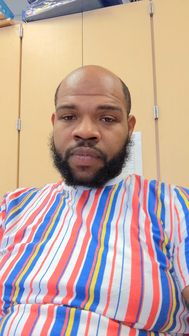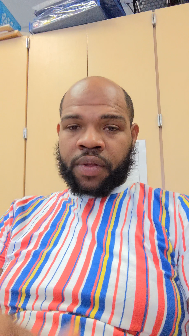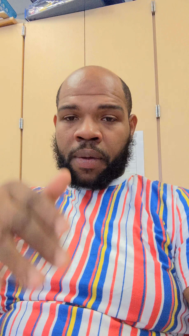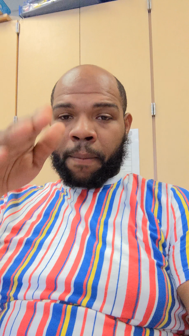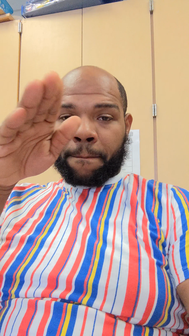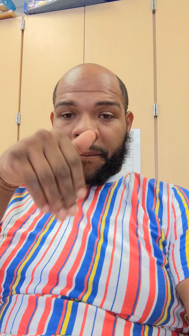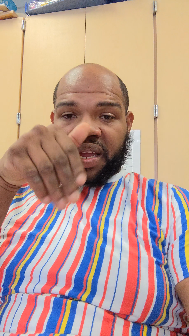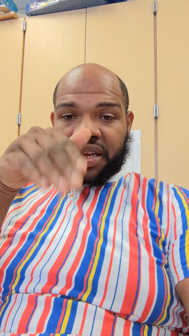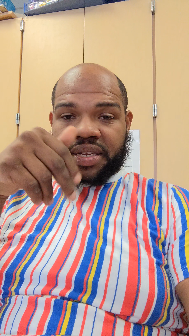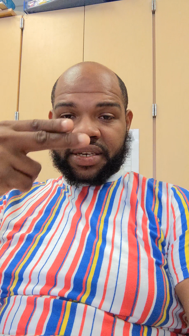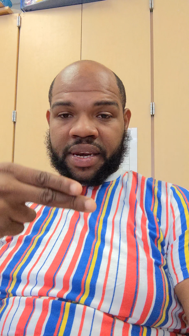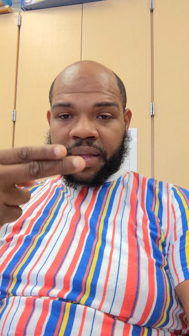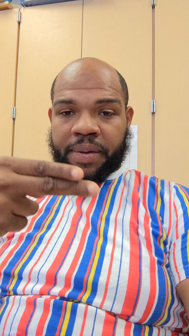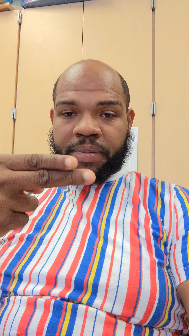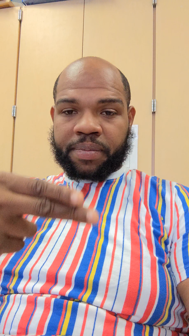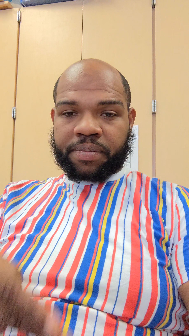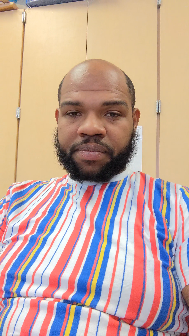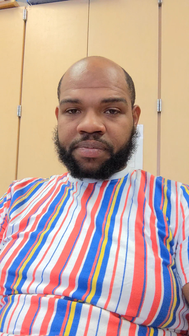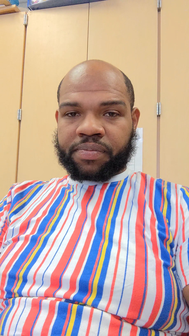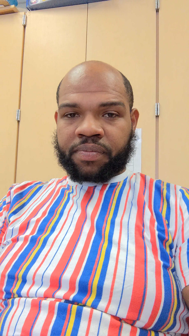pet's name